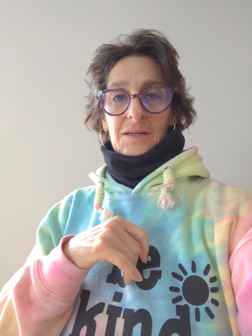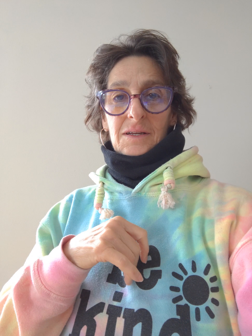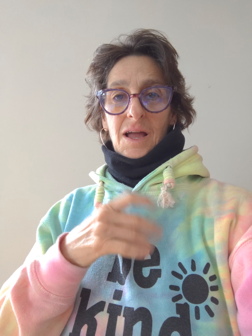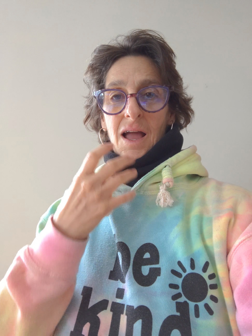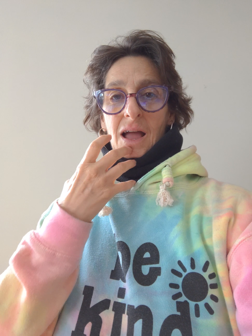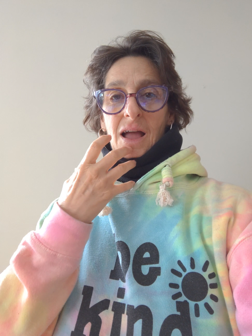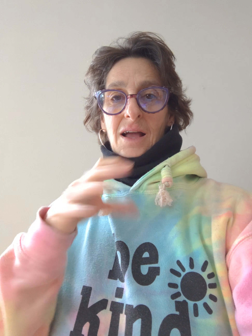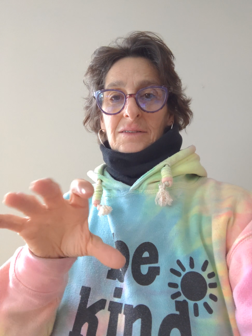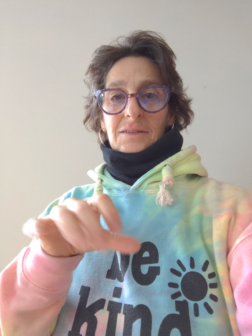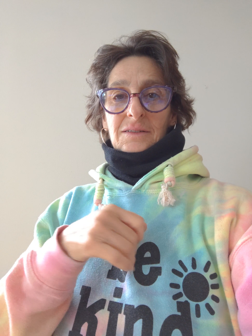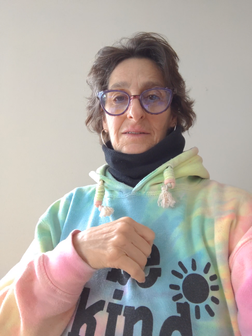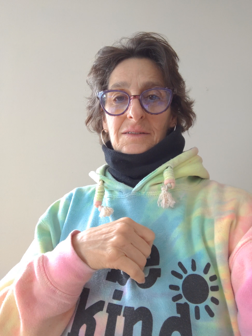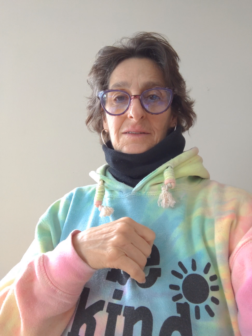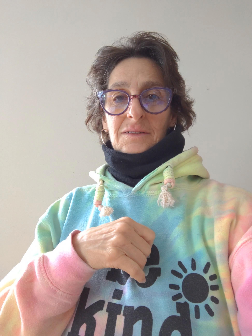hot